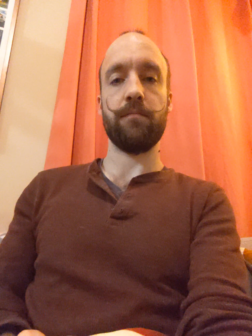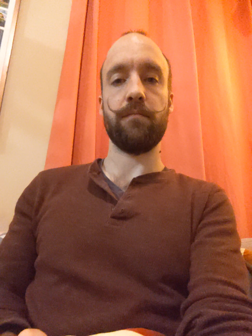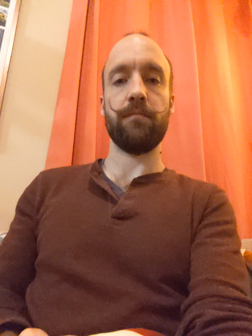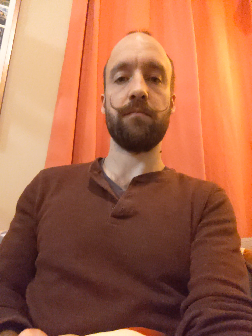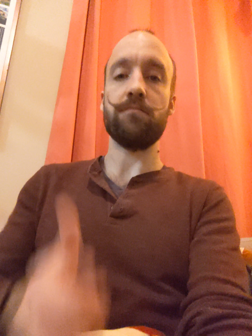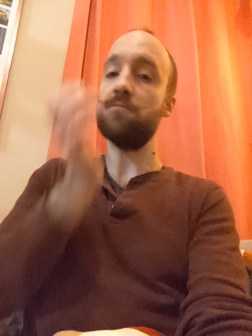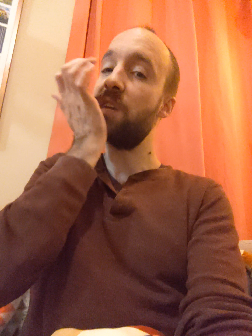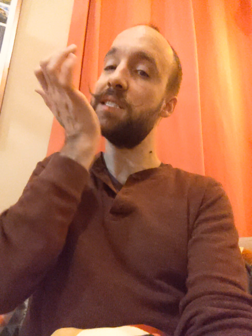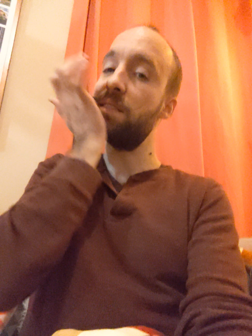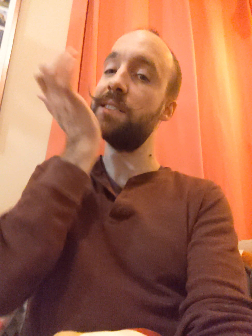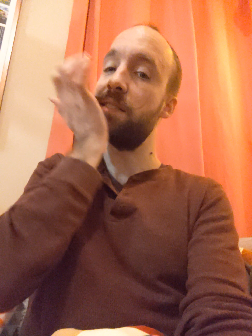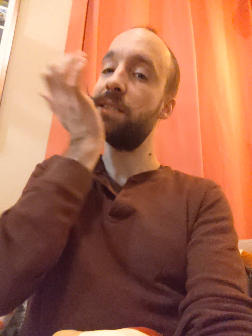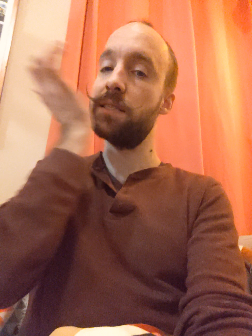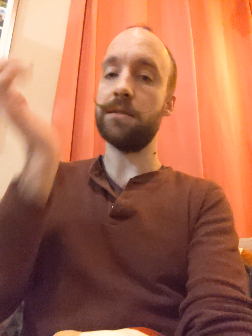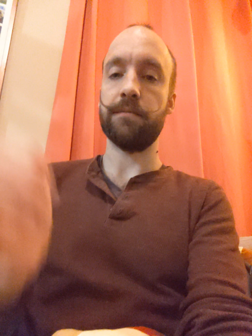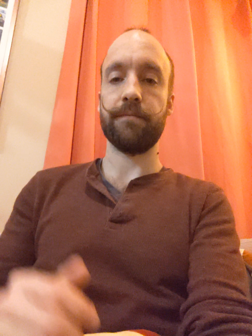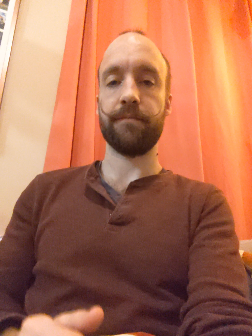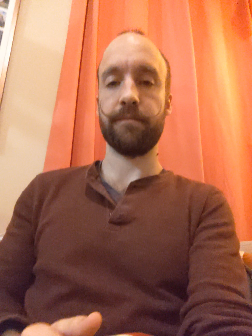grass